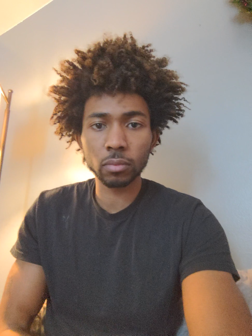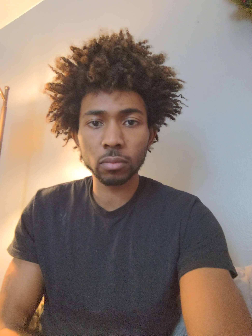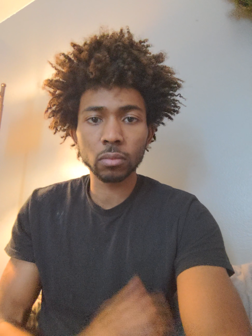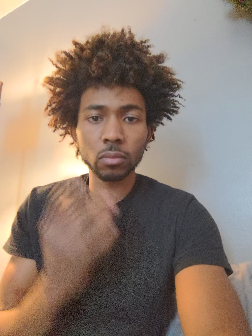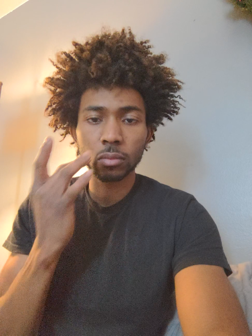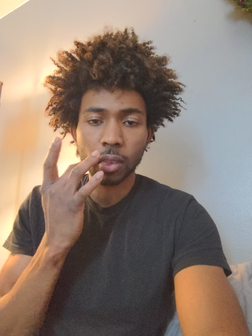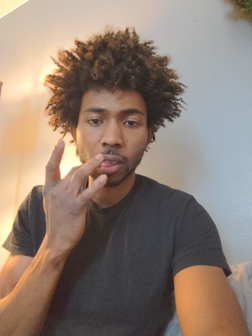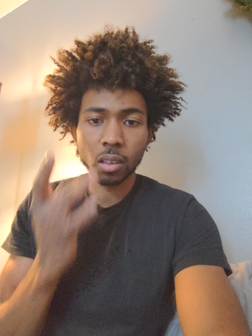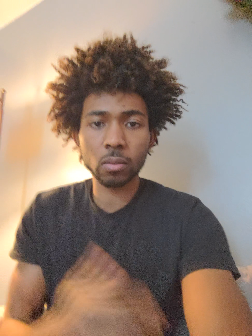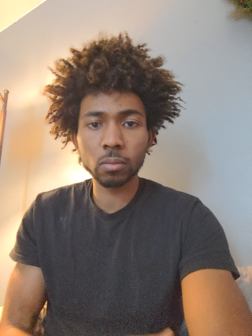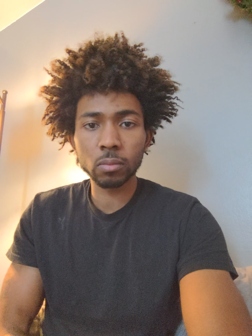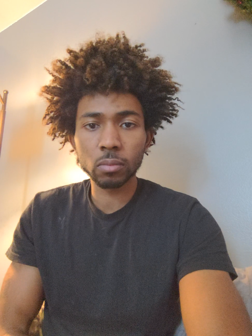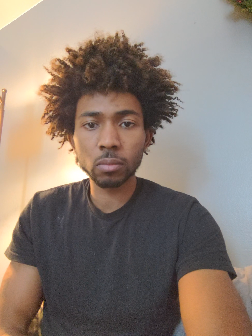taste